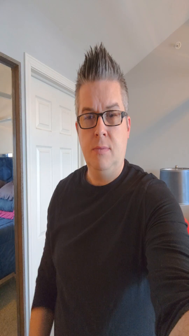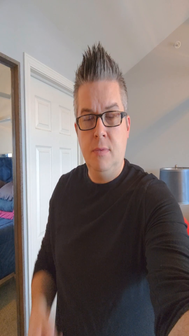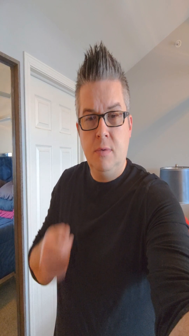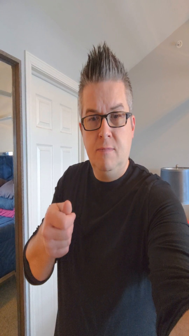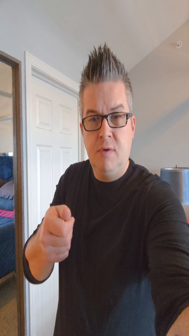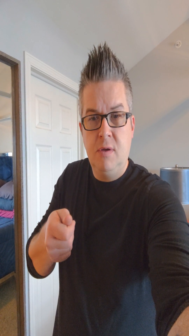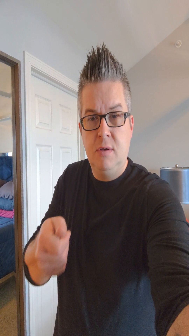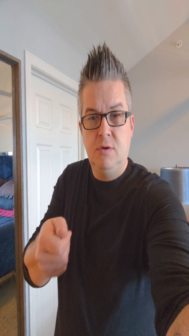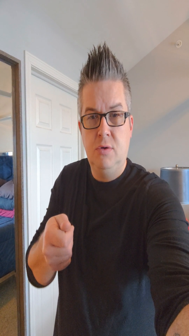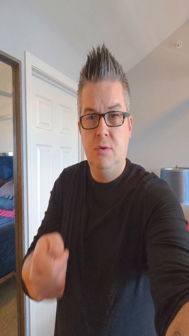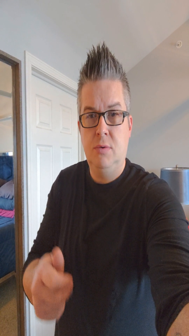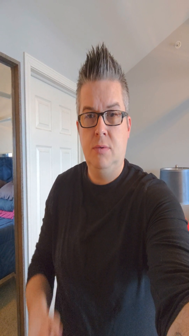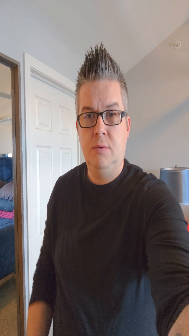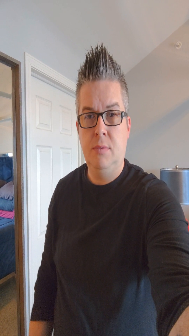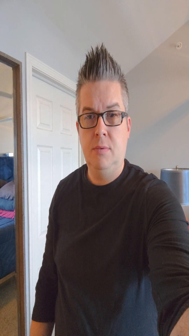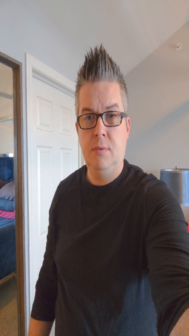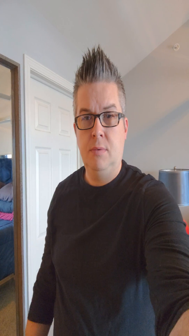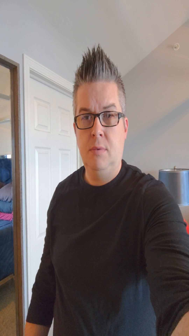vacuum